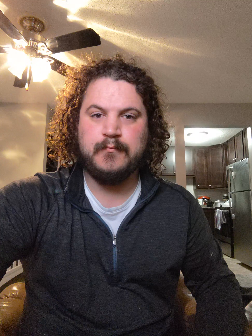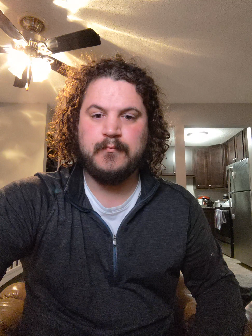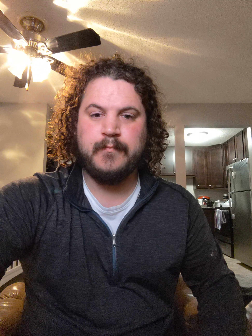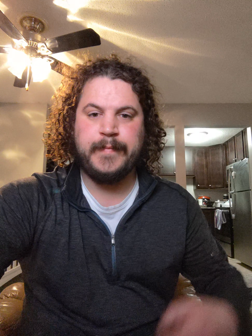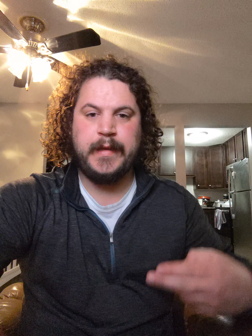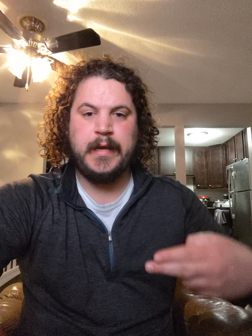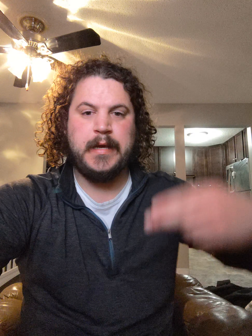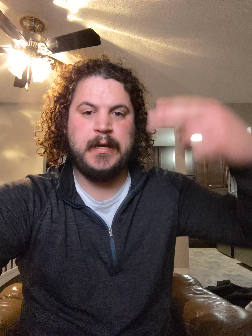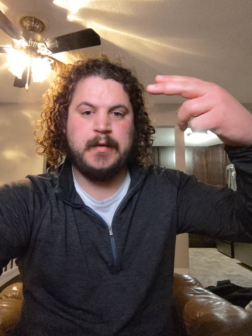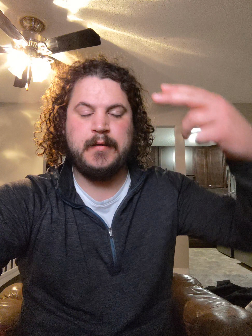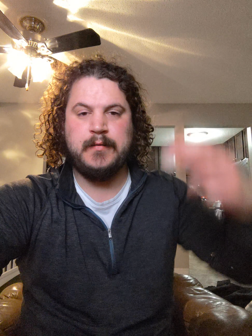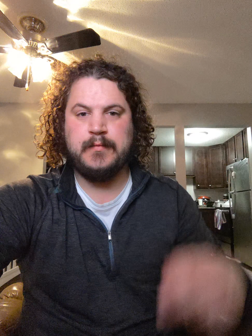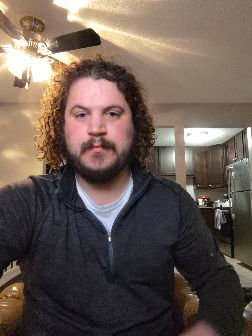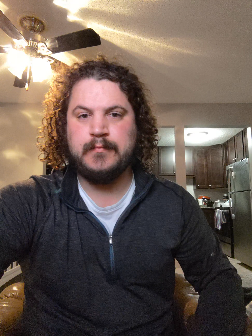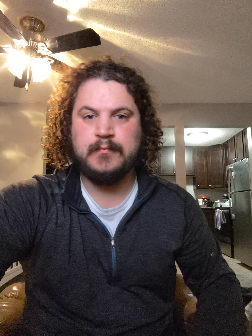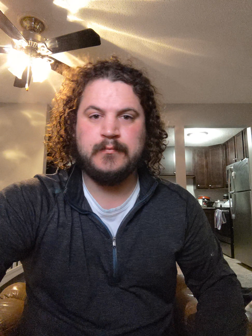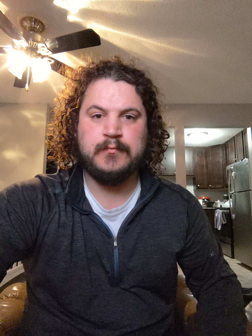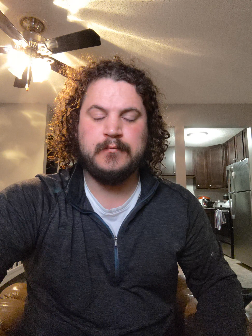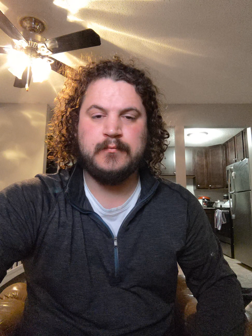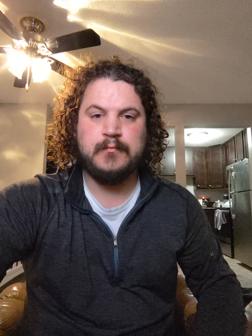high